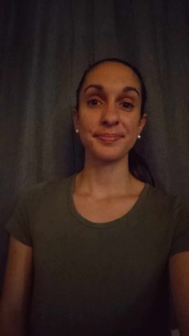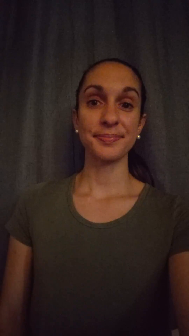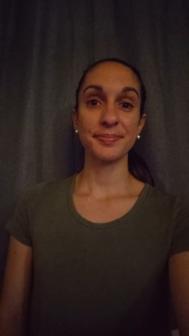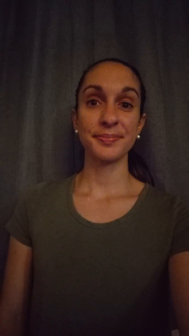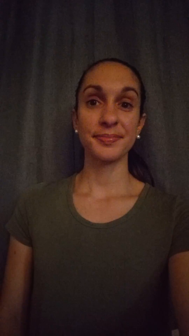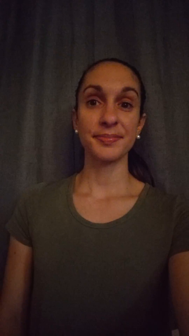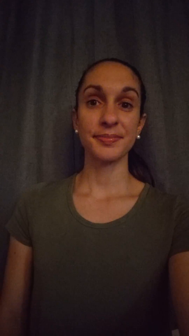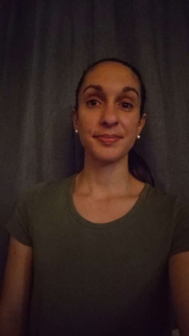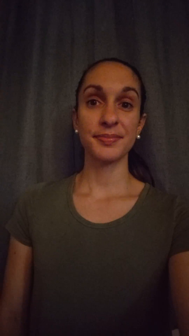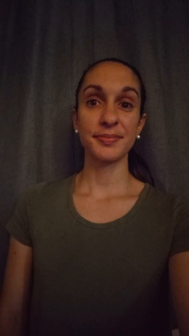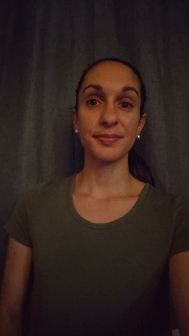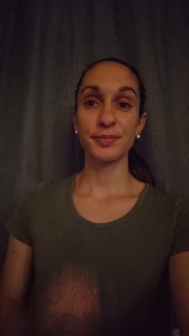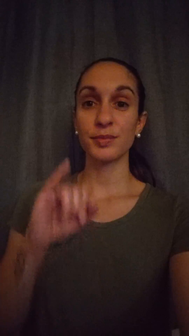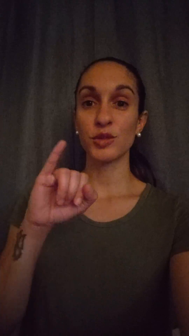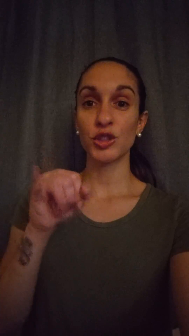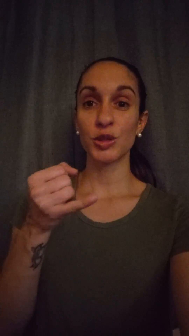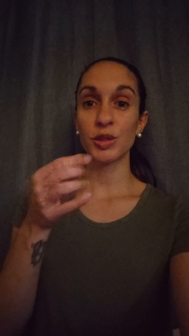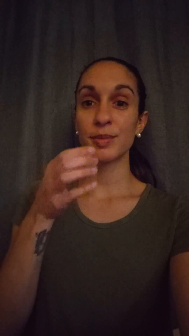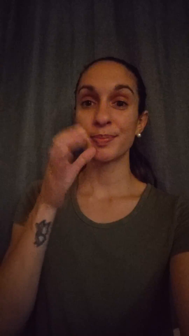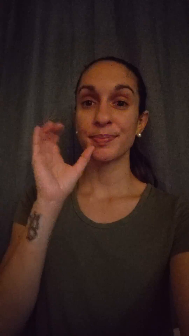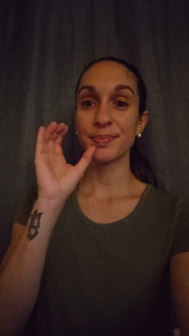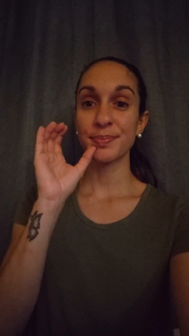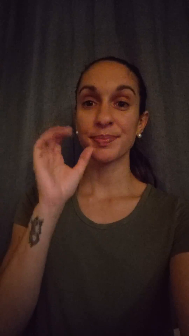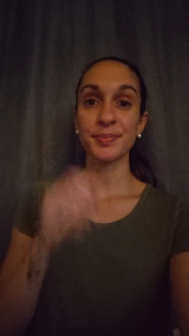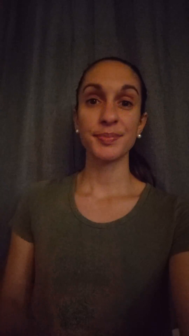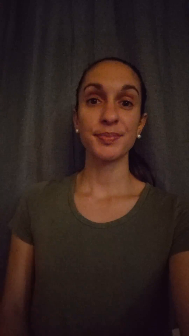juice